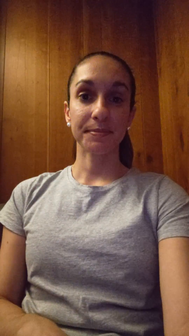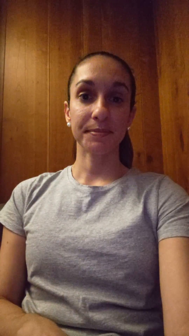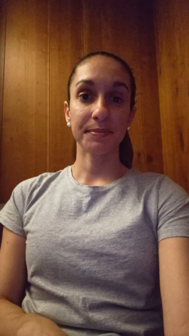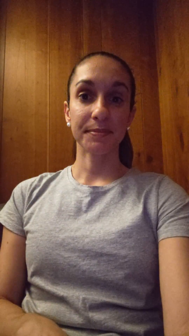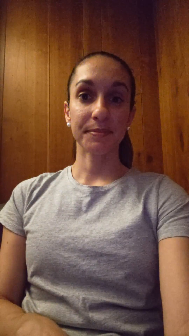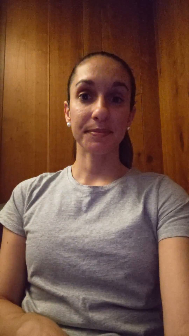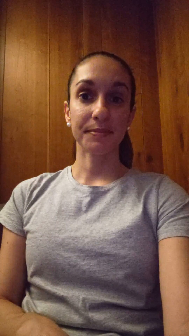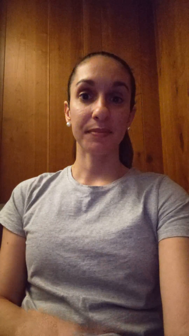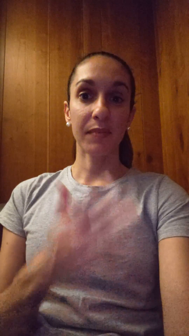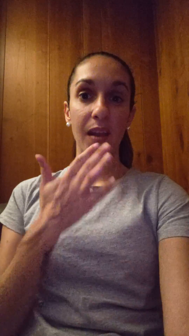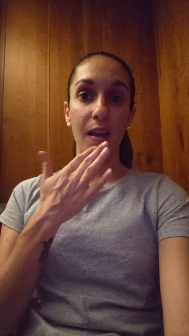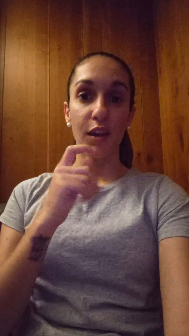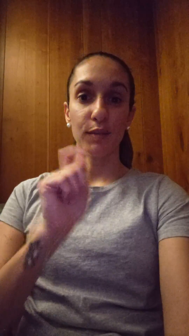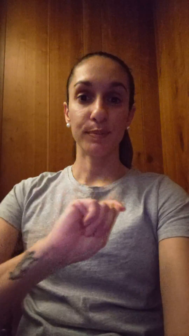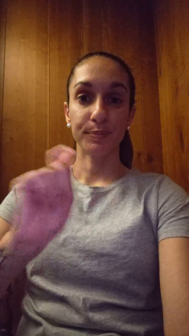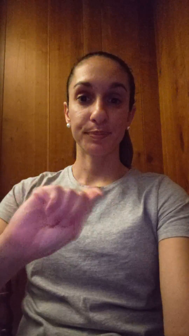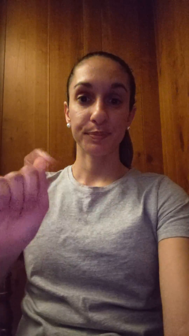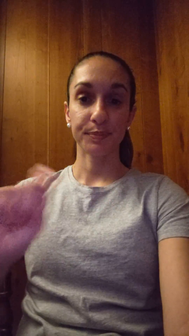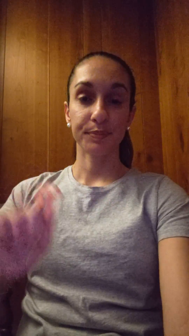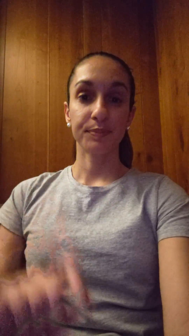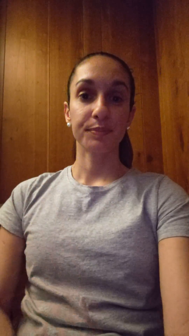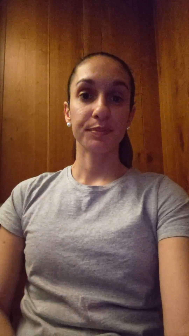crayon